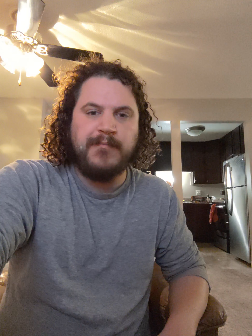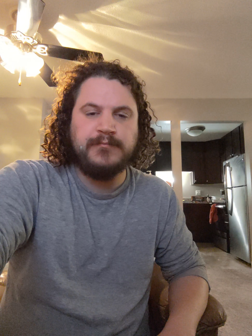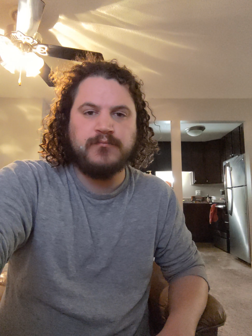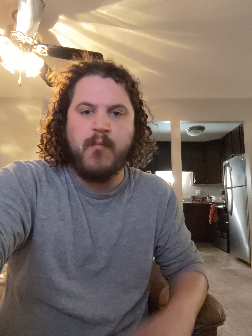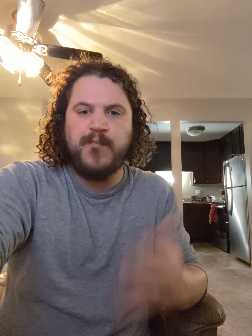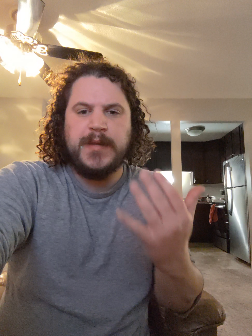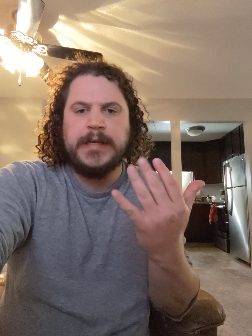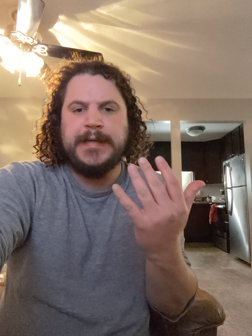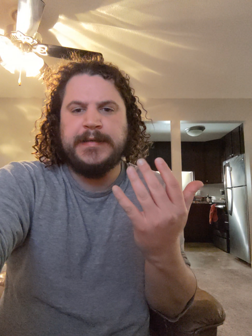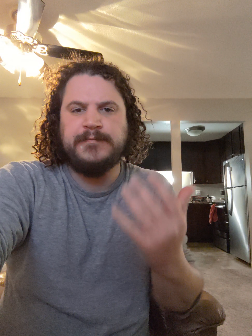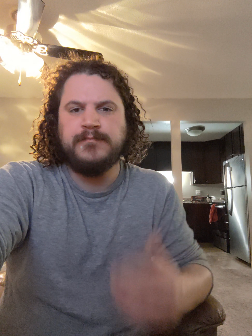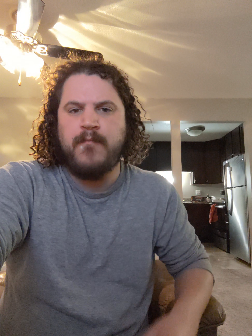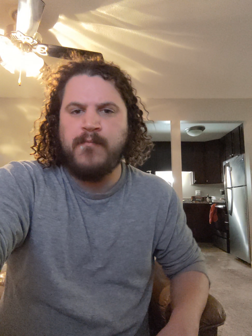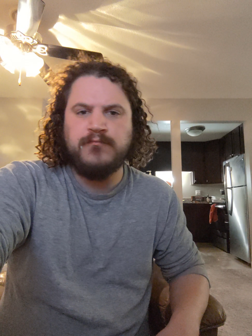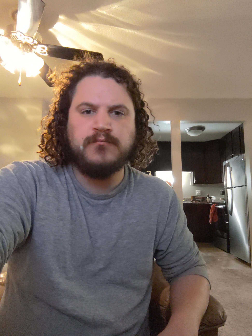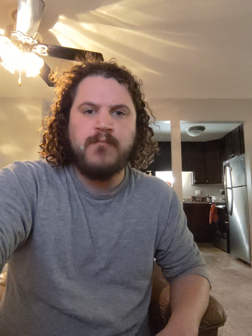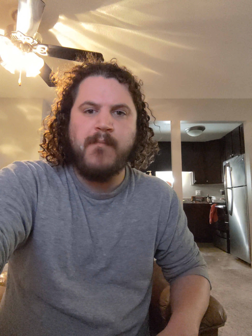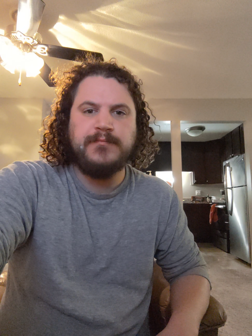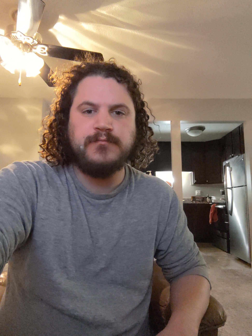wait